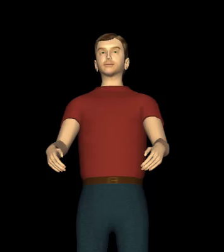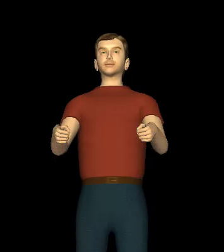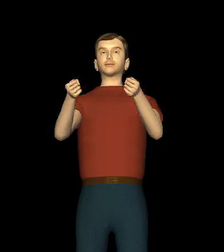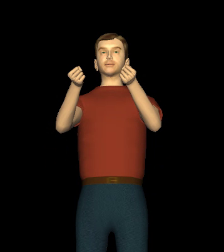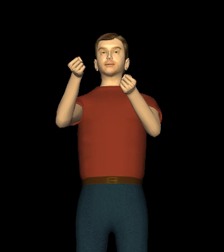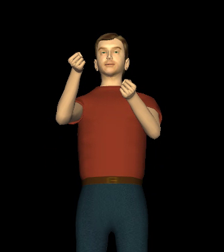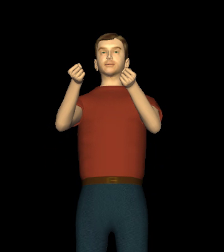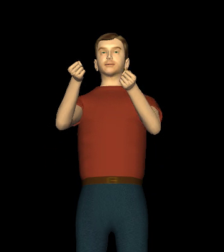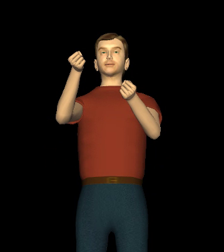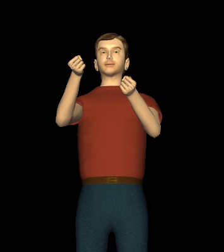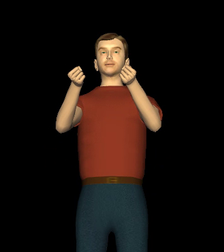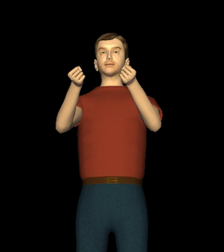قيادة